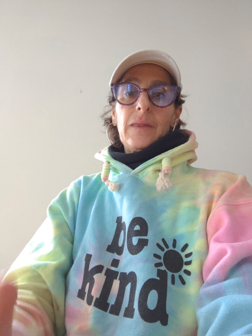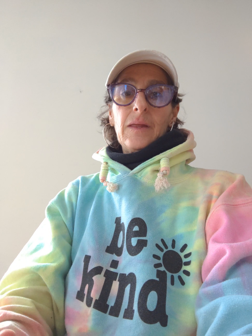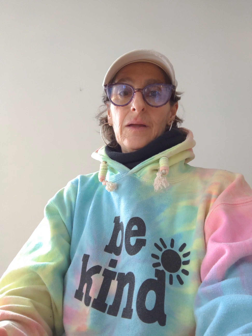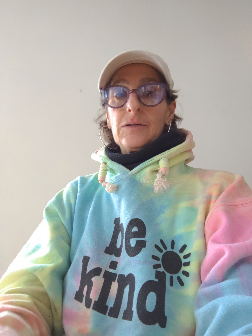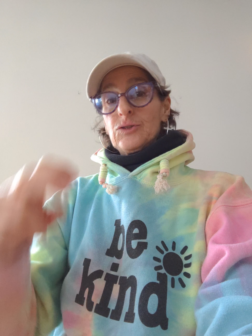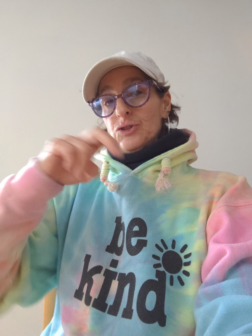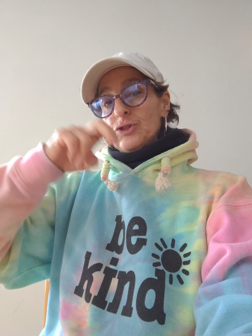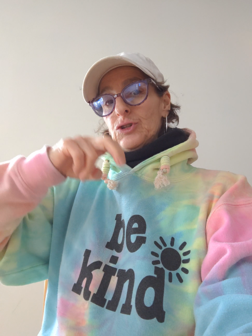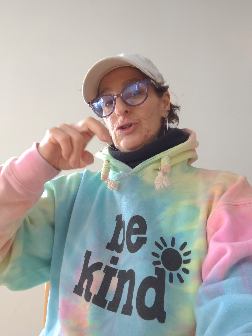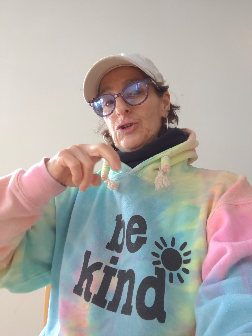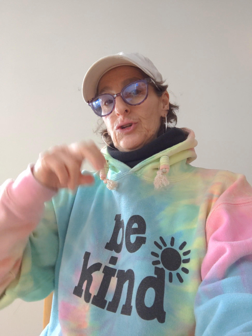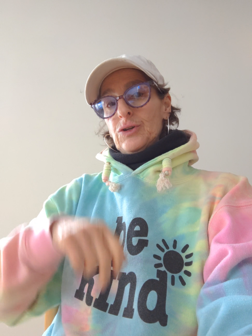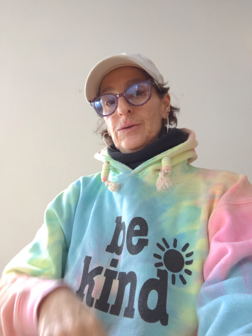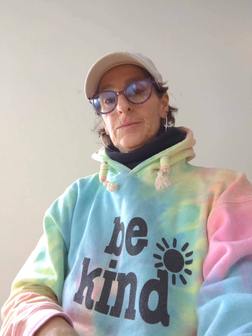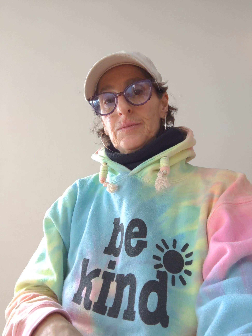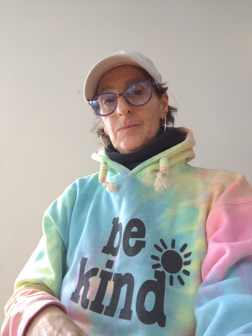chair